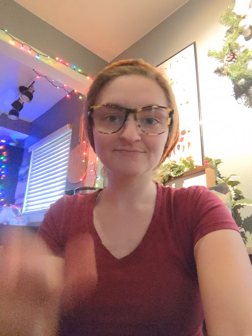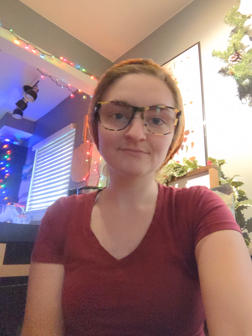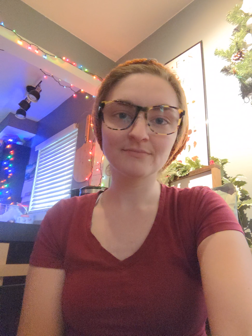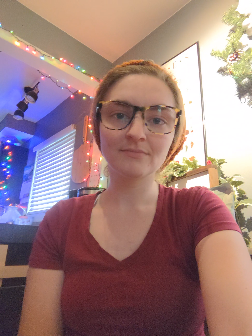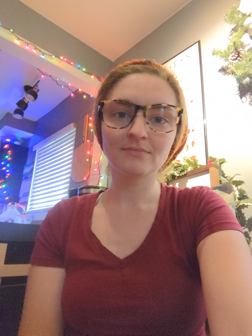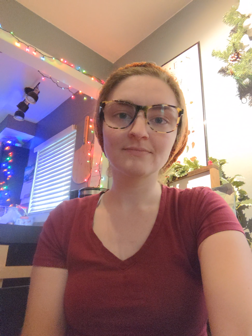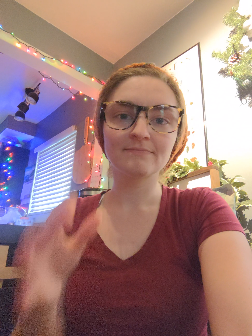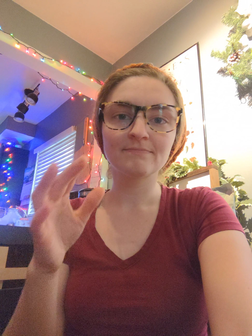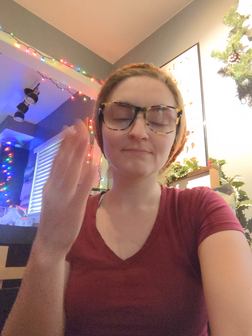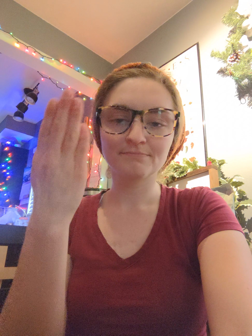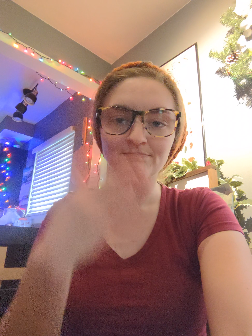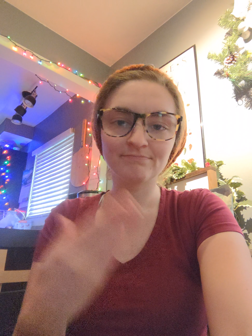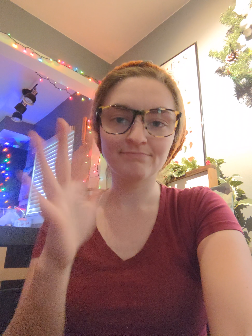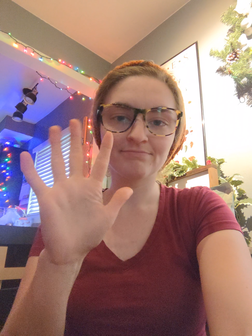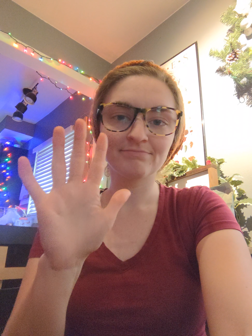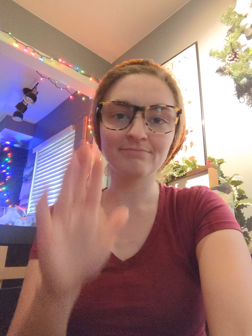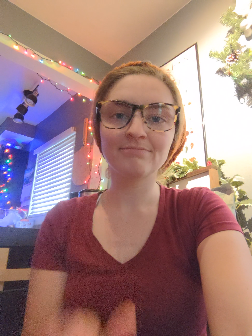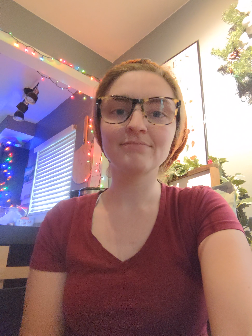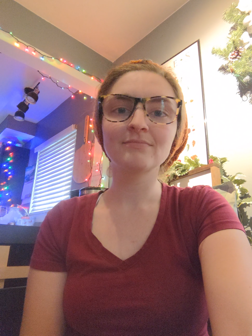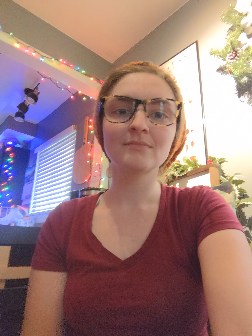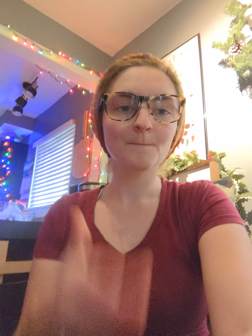mitten